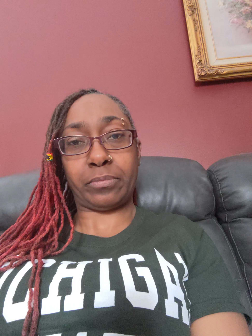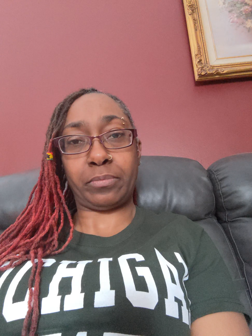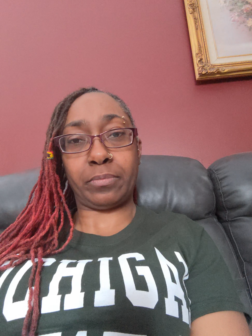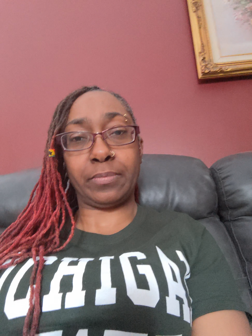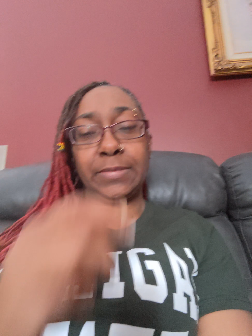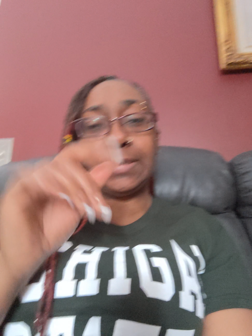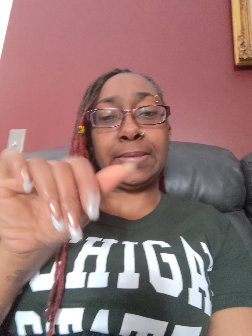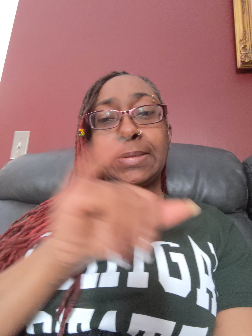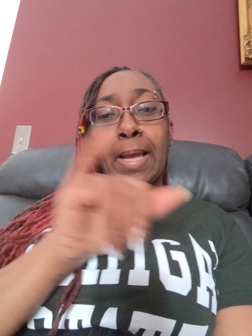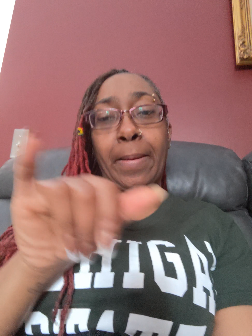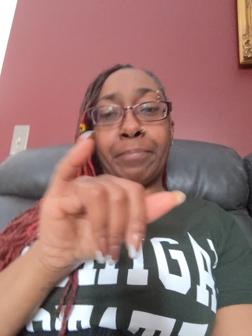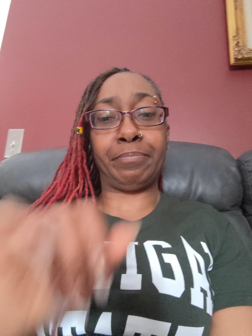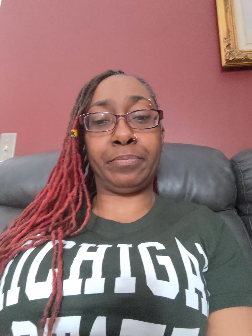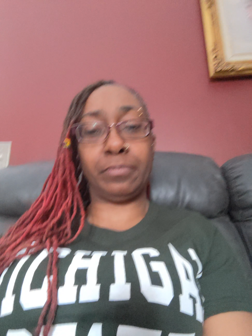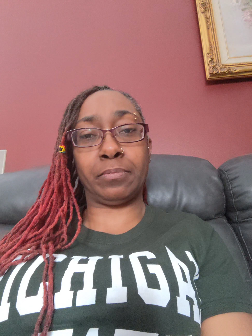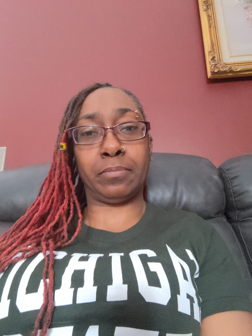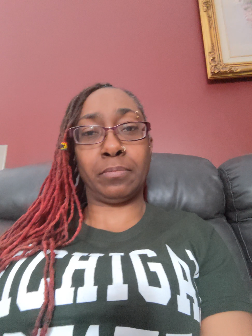same